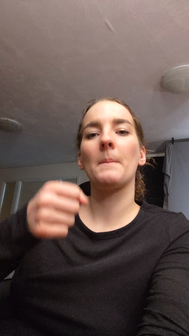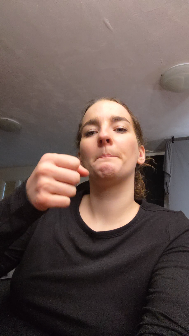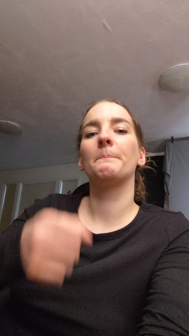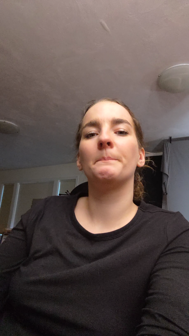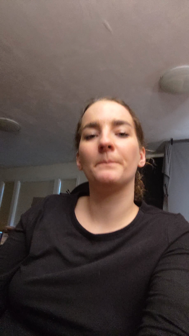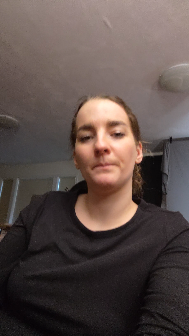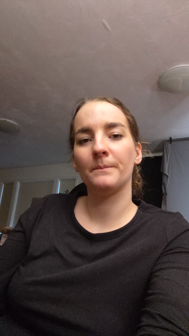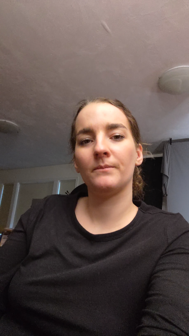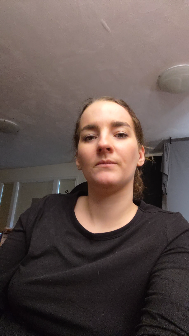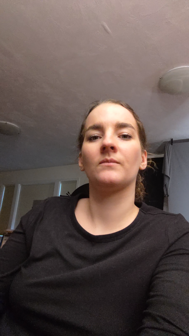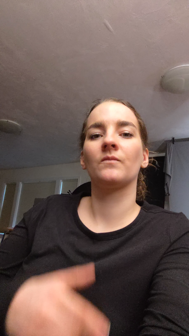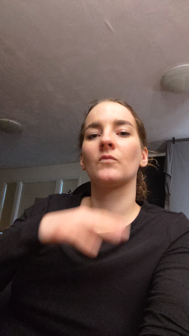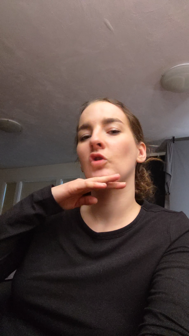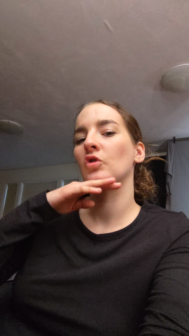full